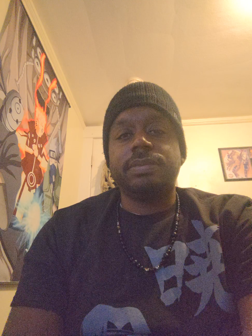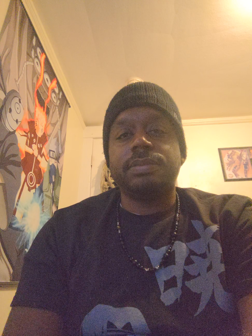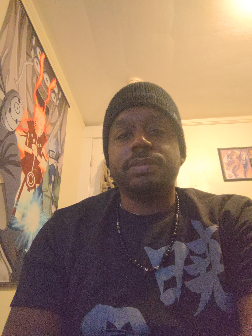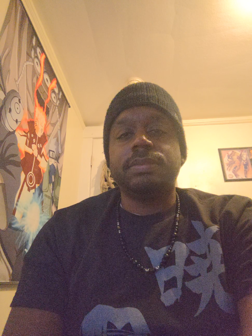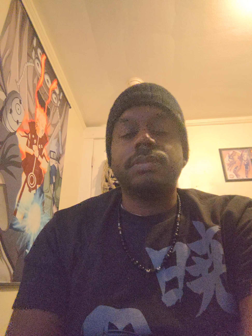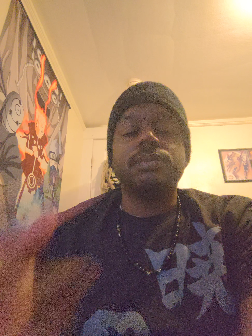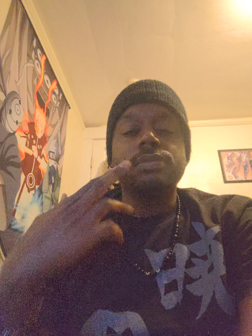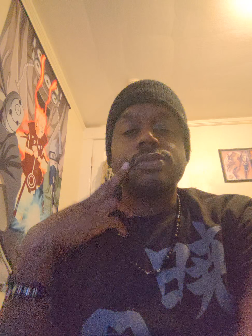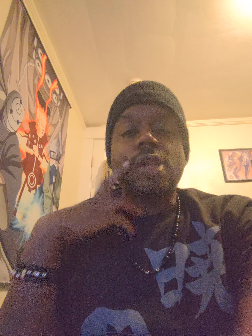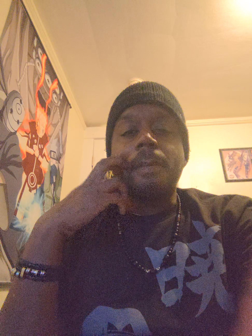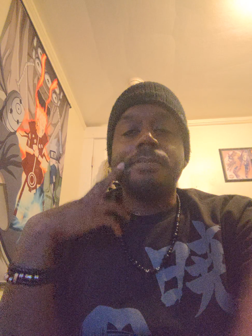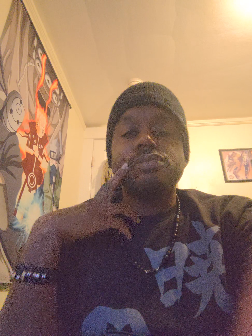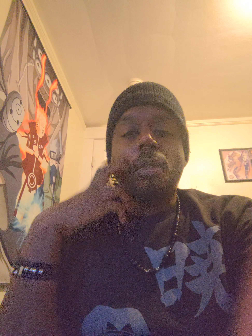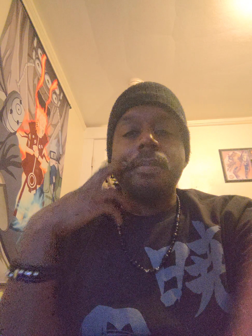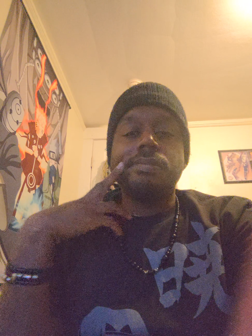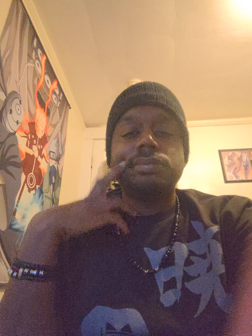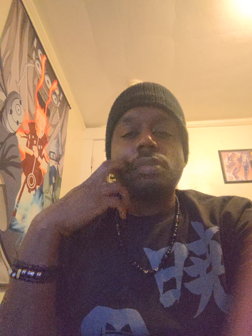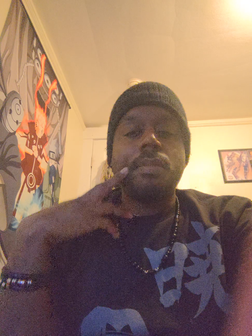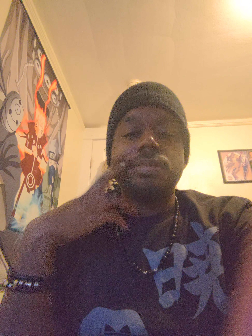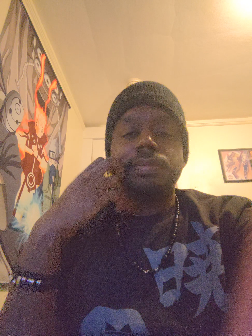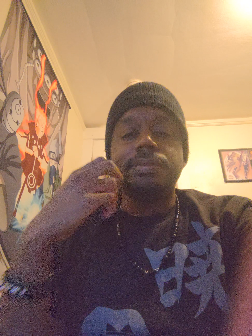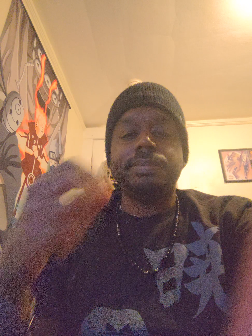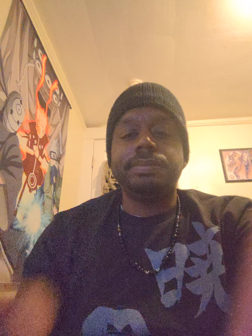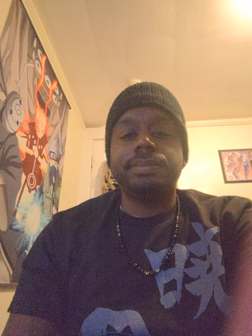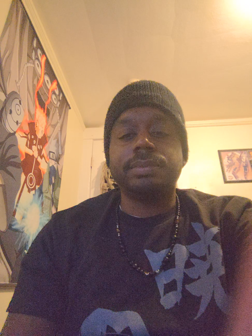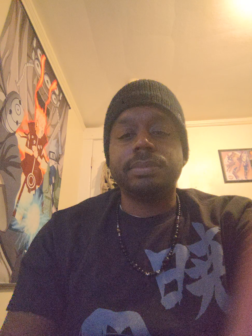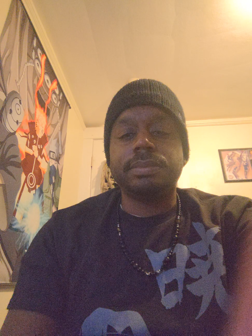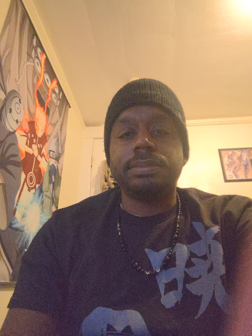gum